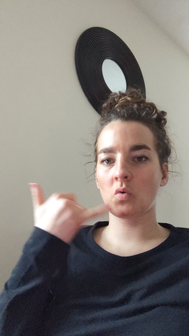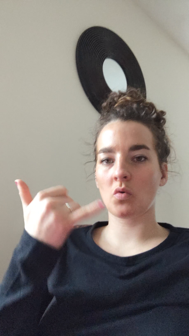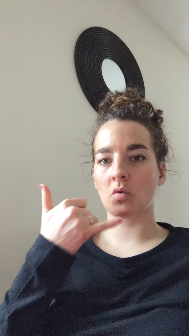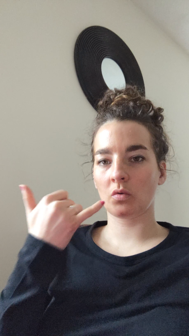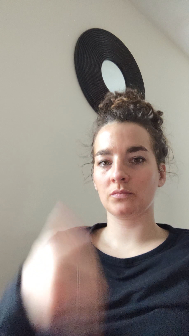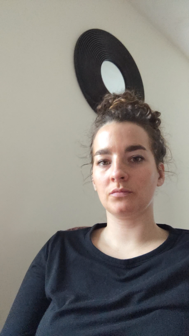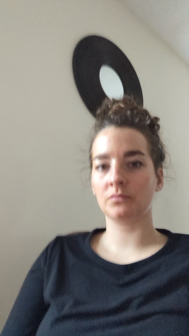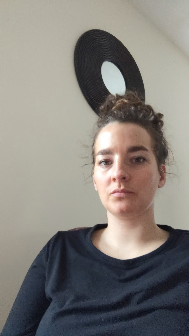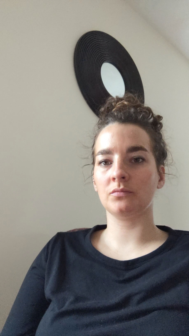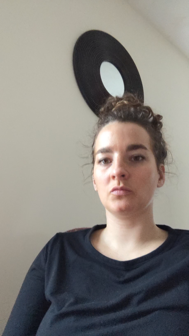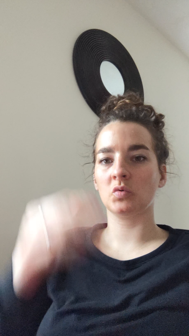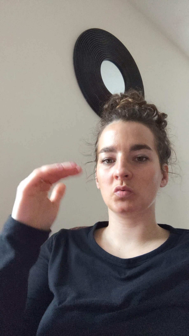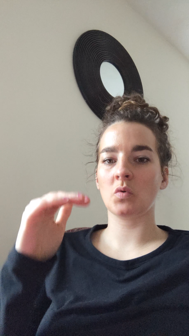short